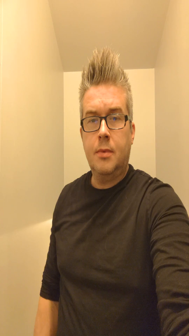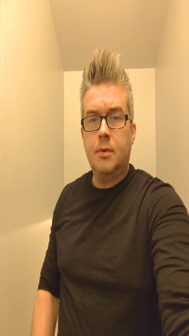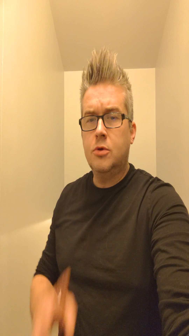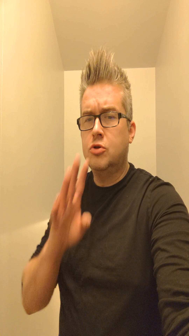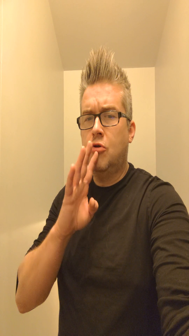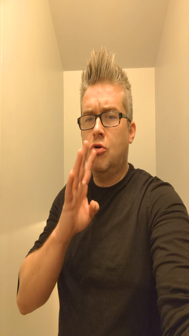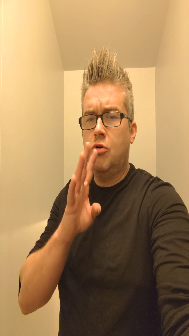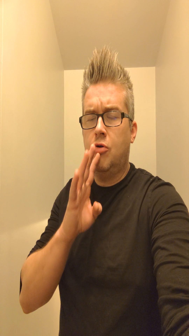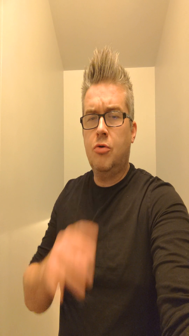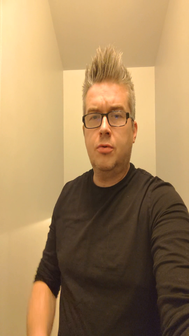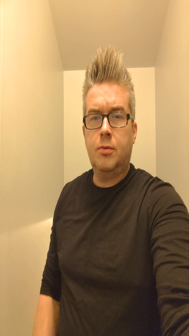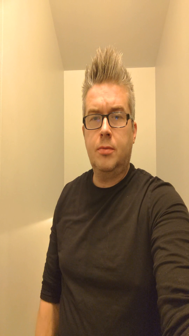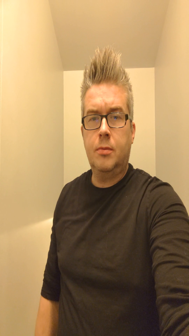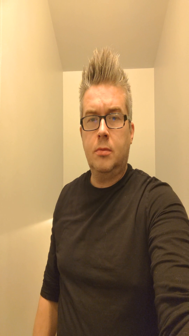talk